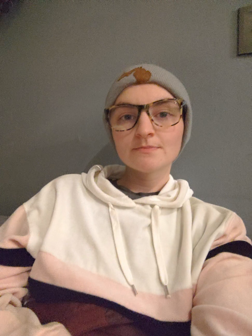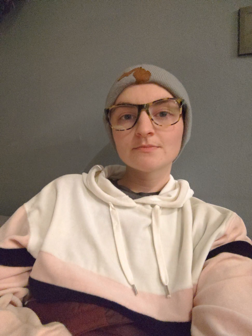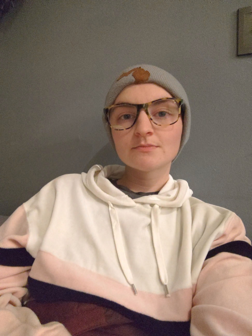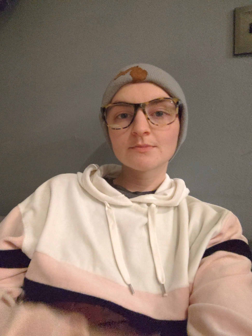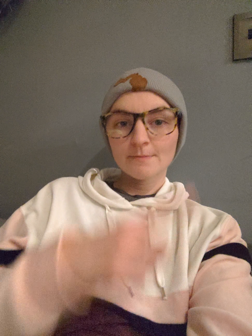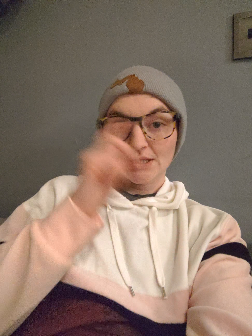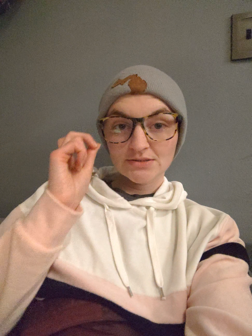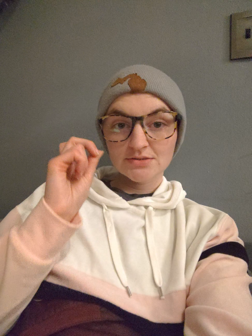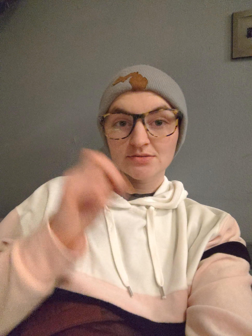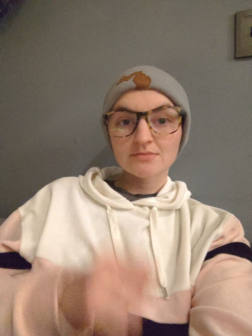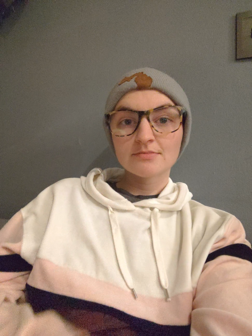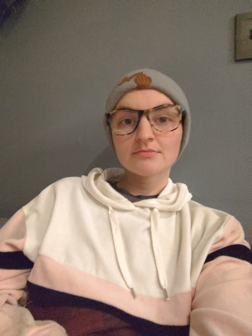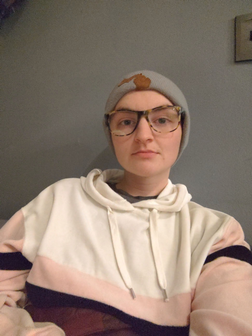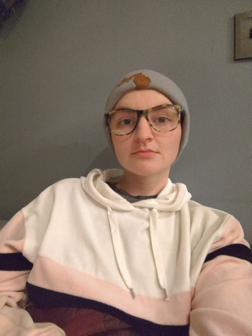because